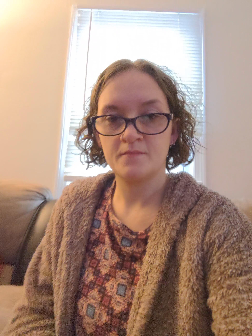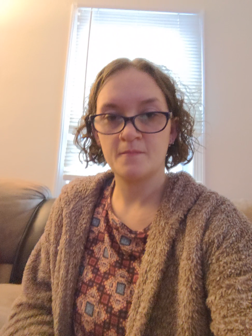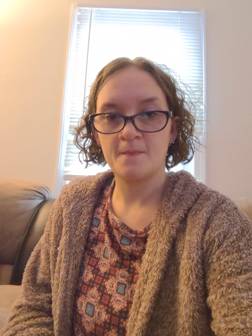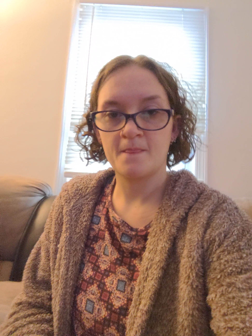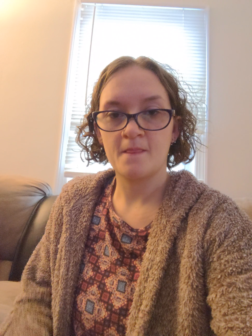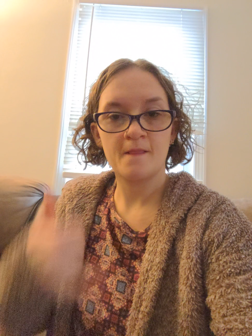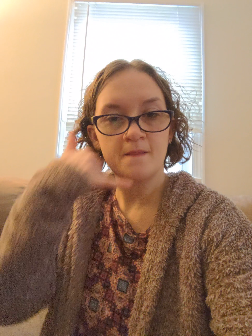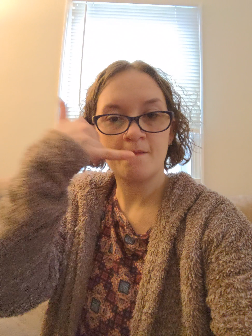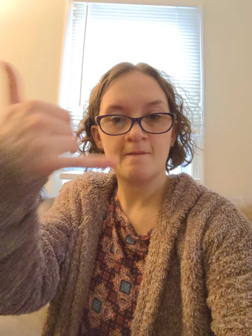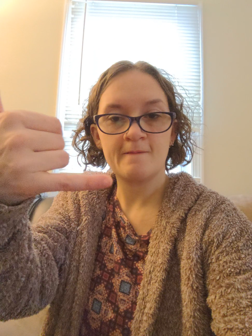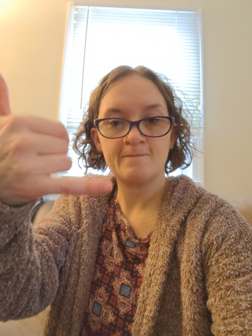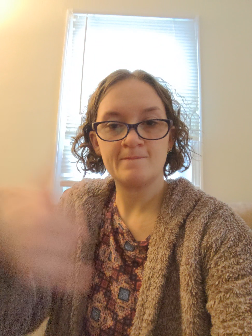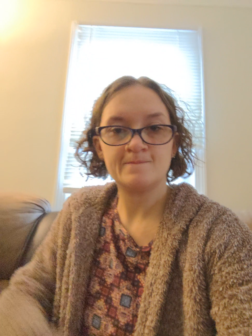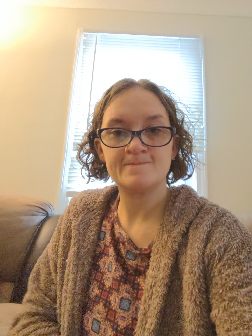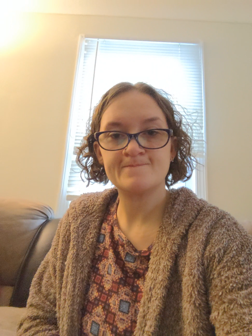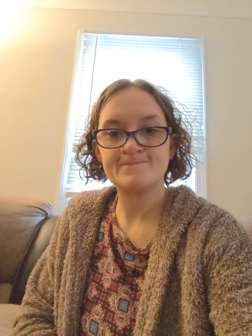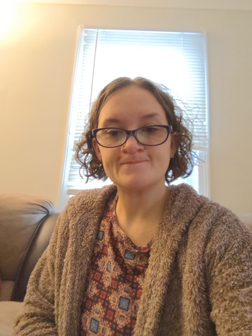call on the phone